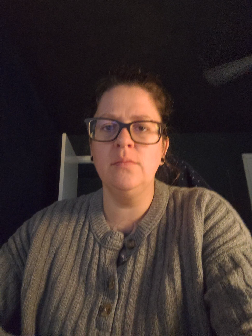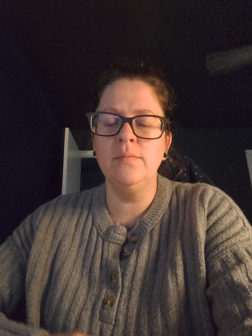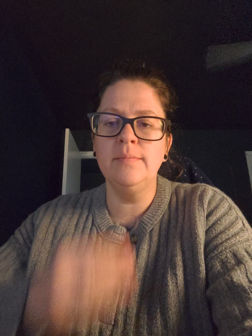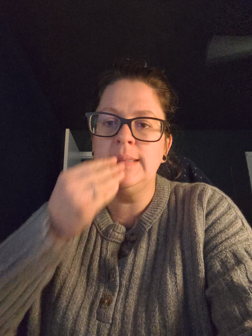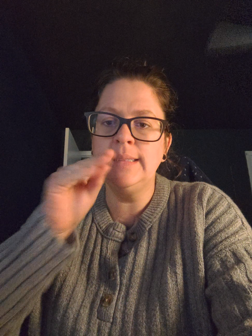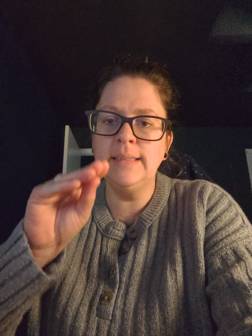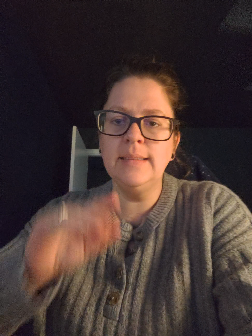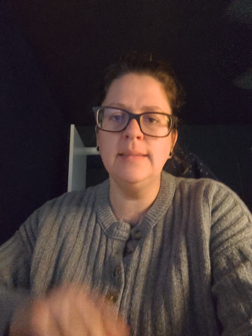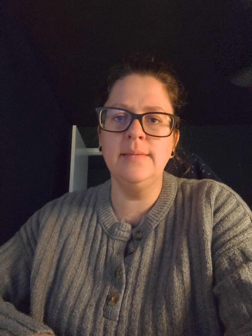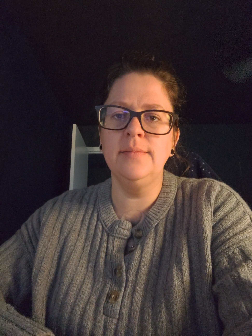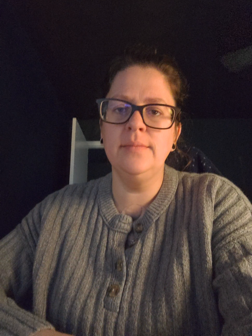kiss